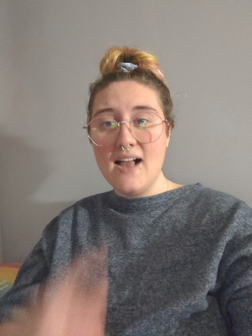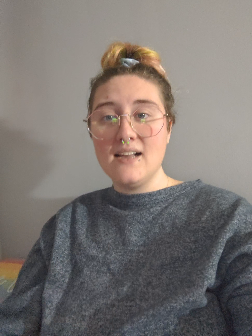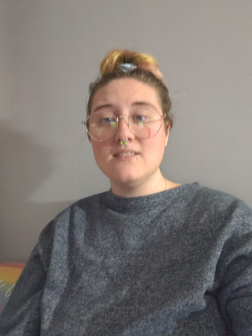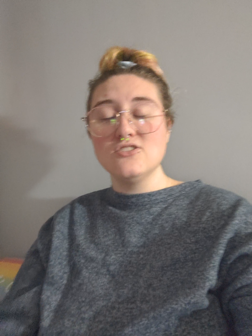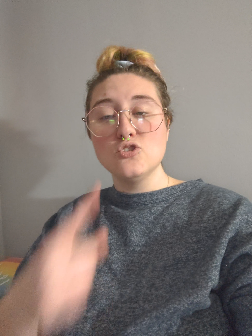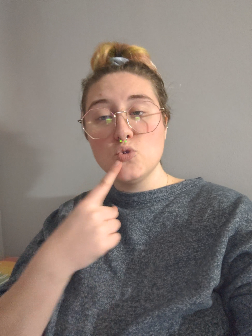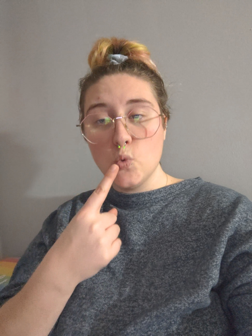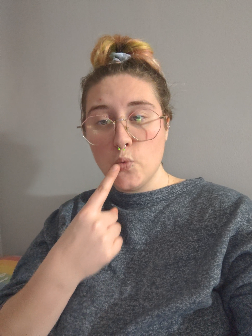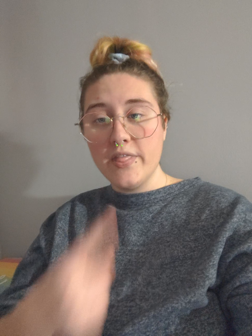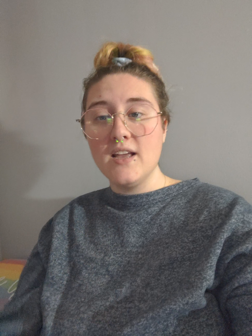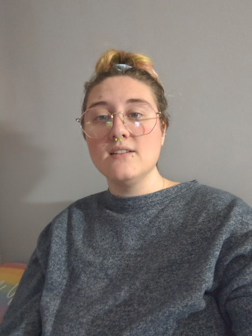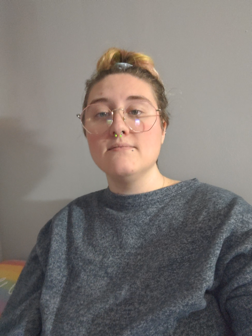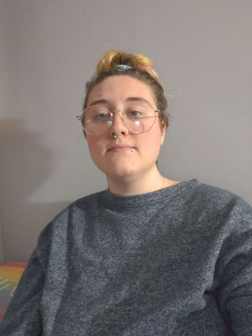tooth